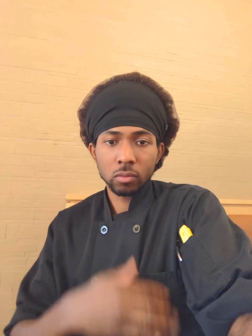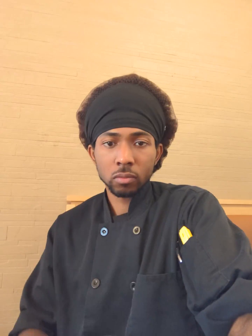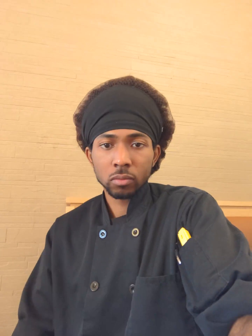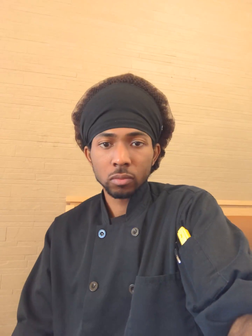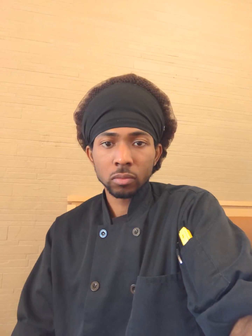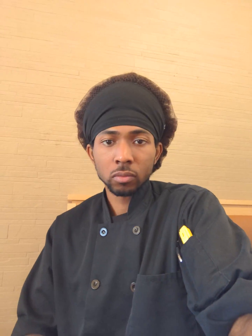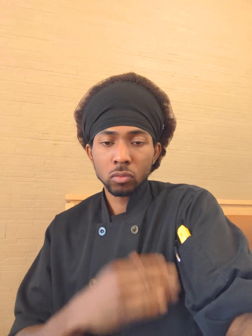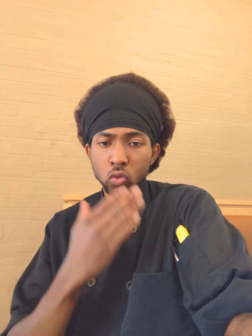good